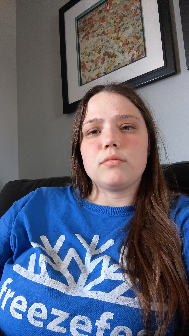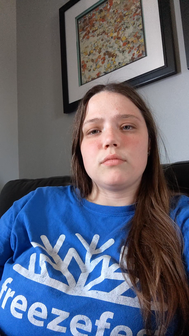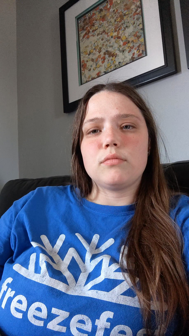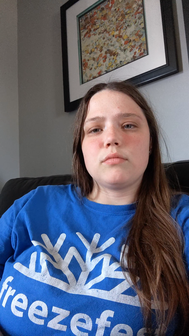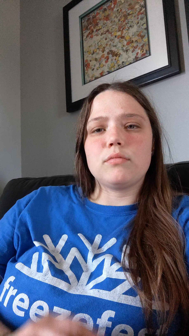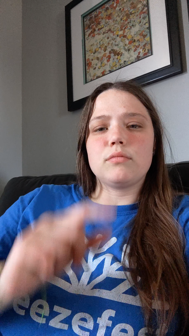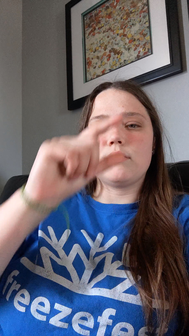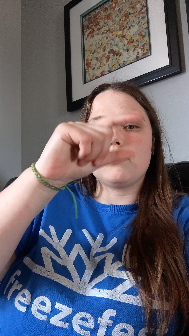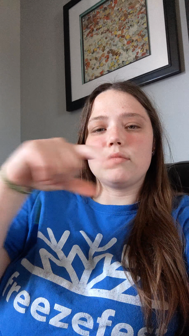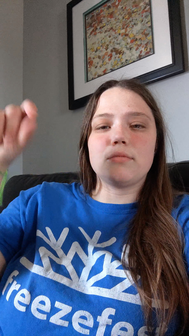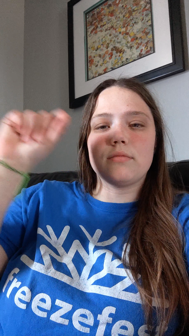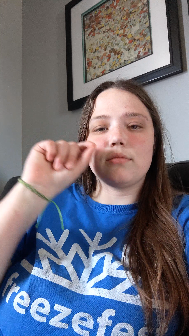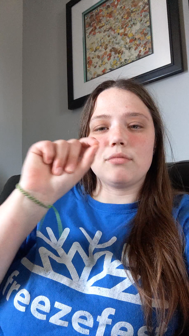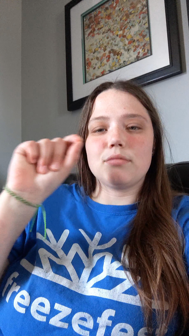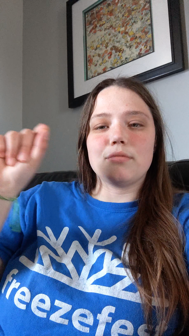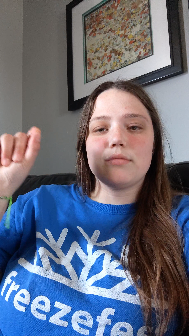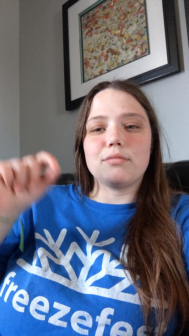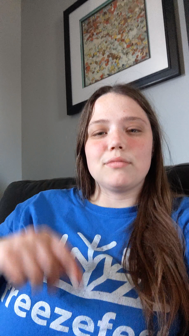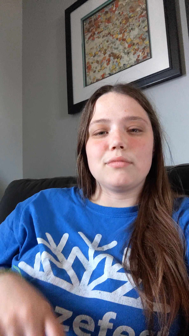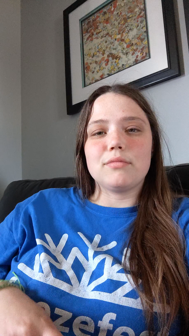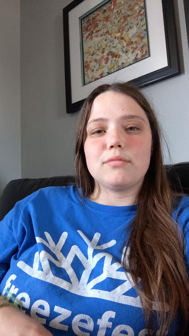peas